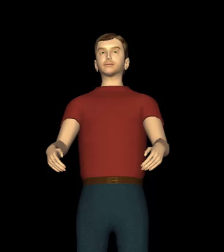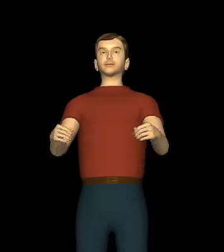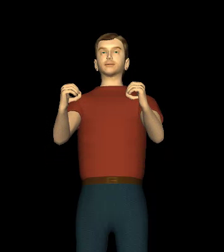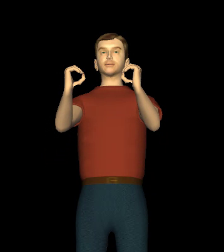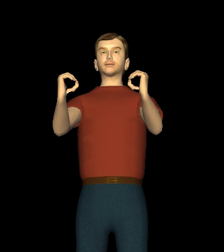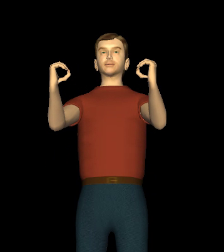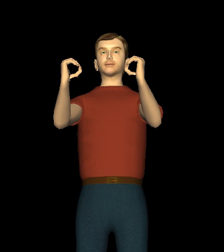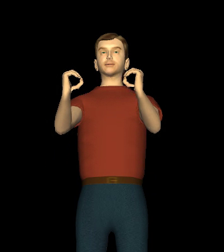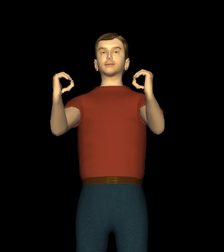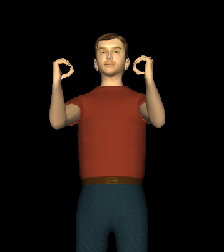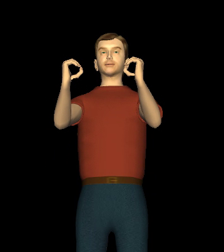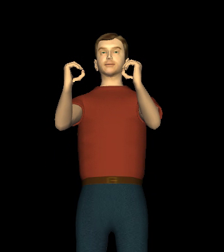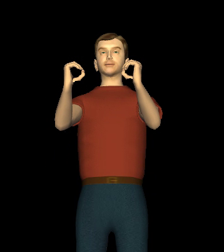عم